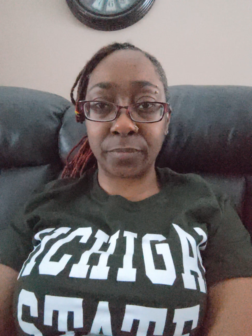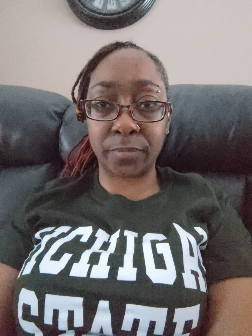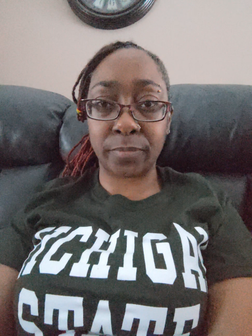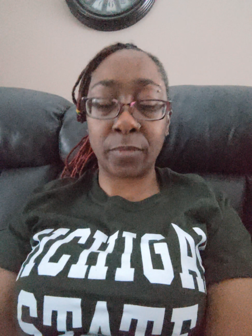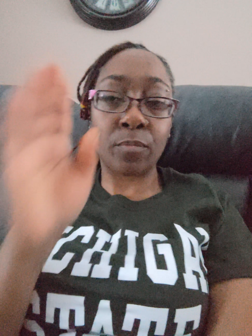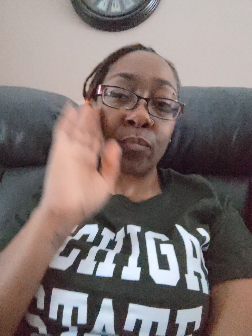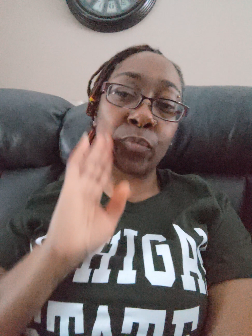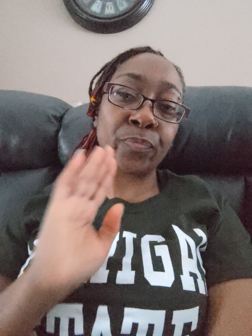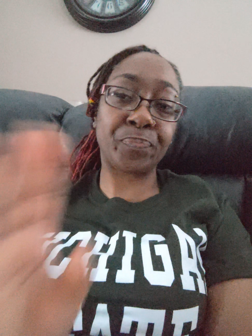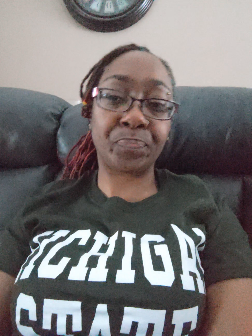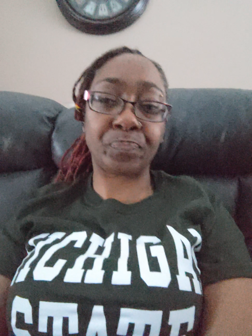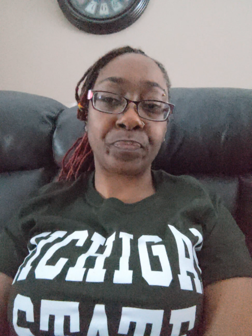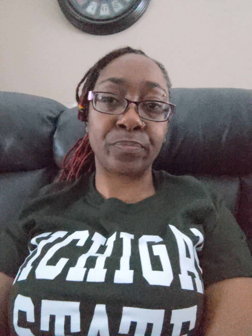brown